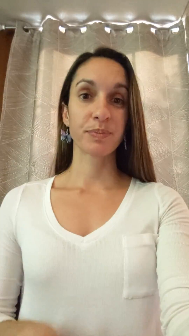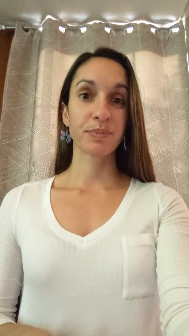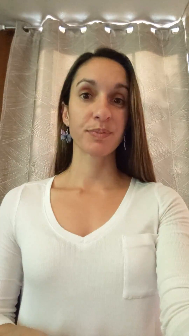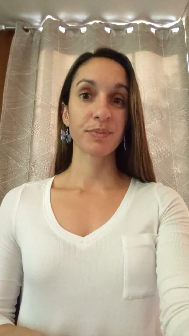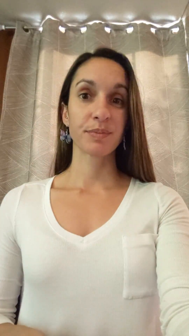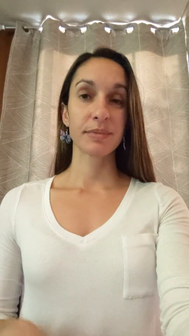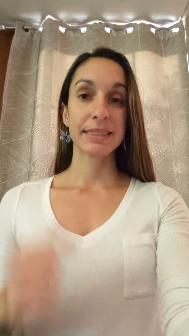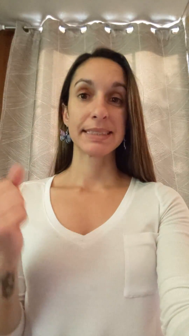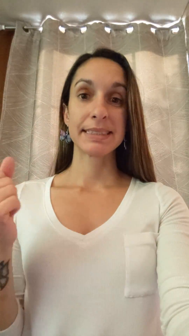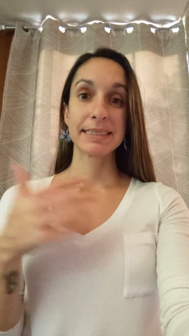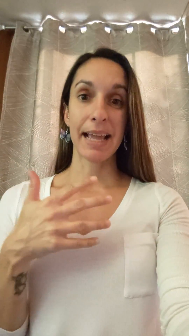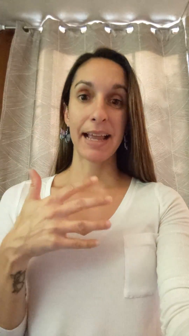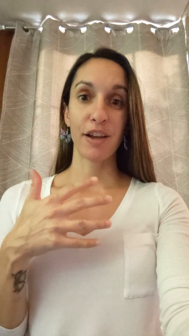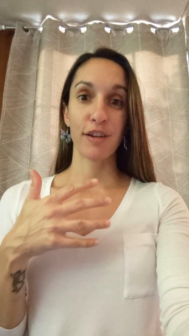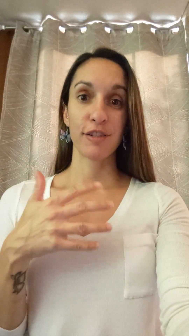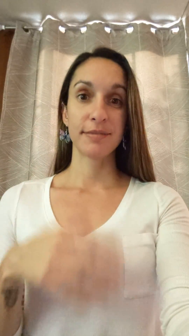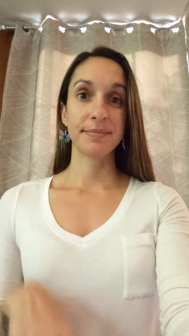scared